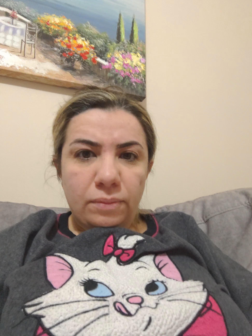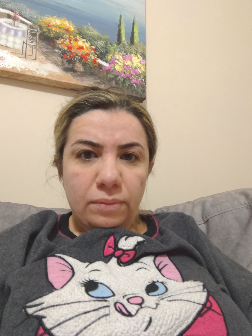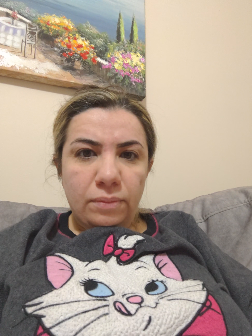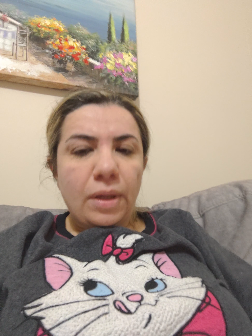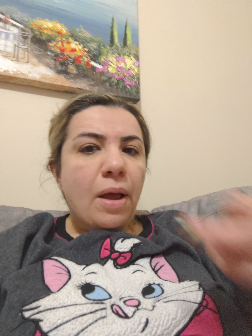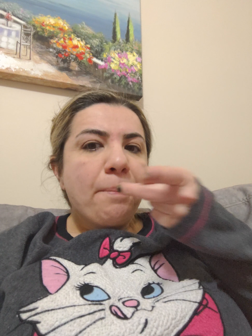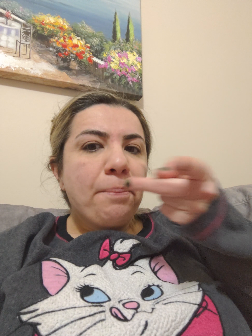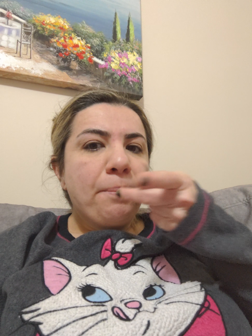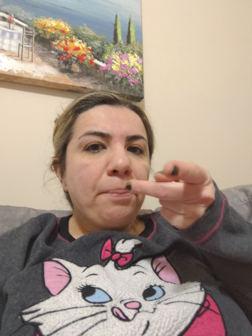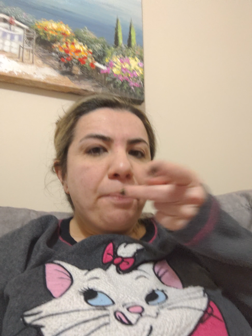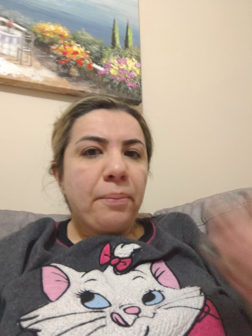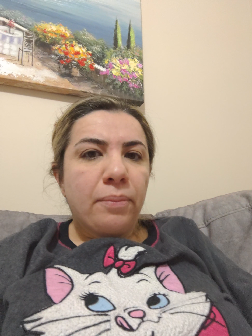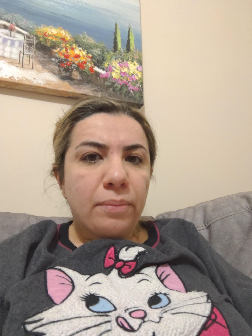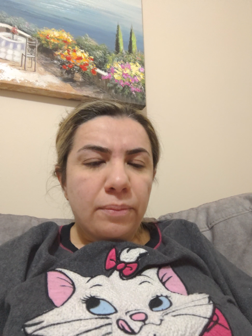pizza